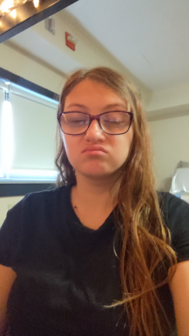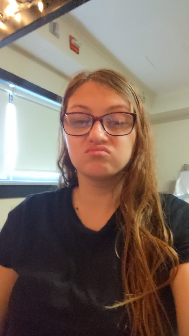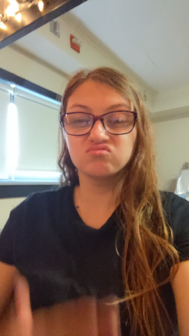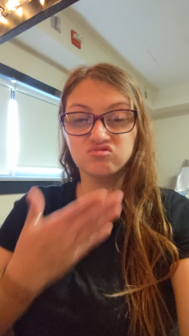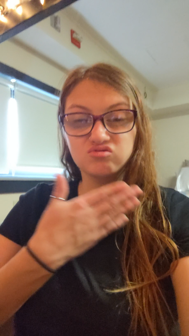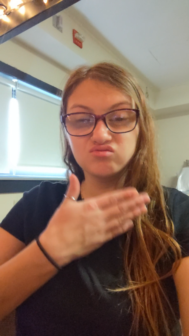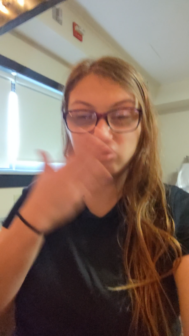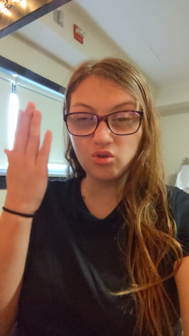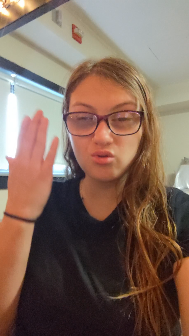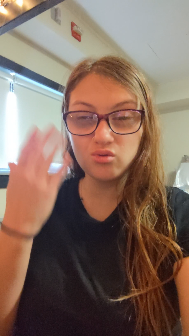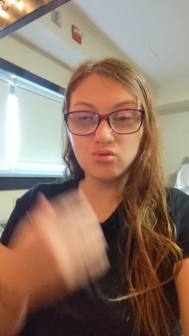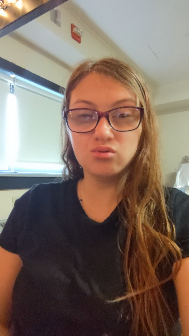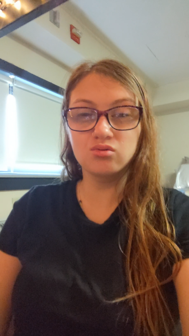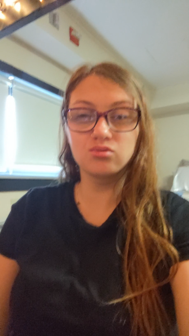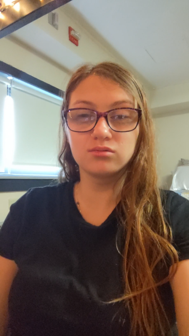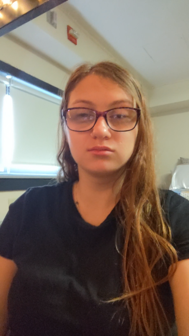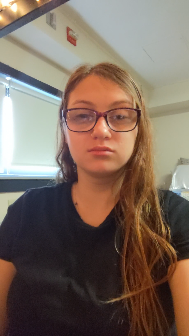all gone